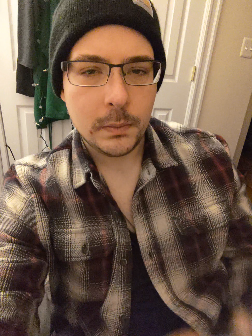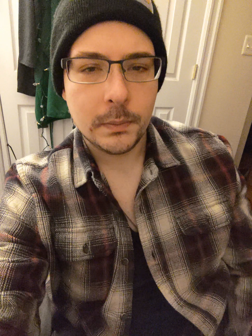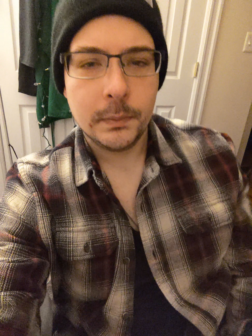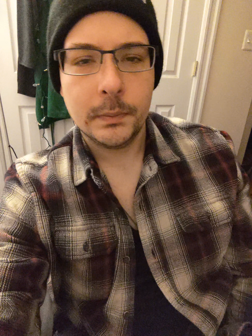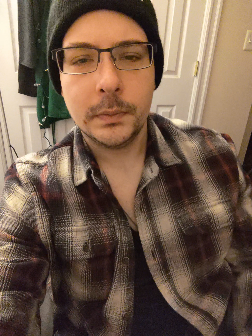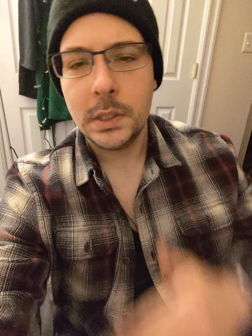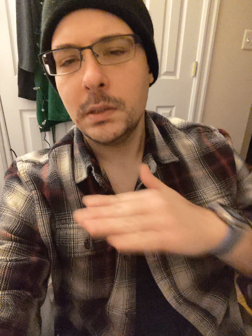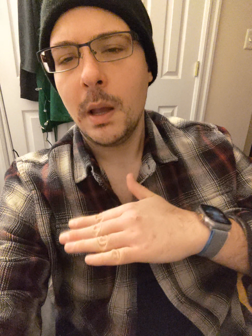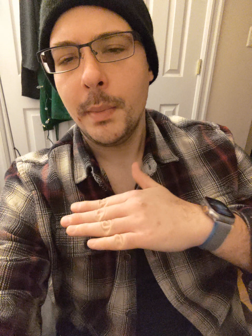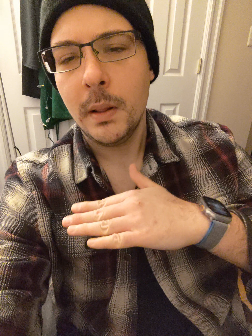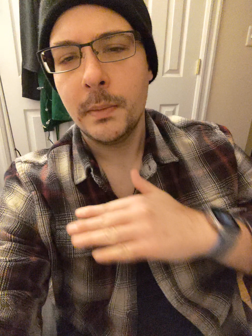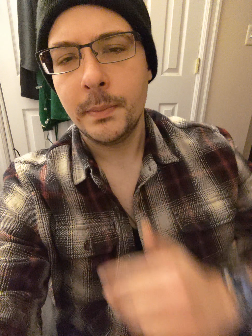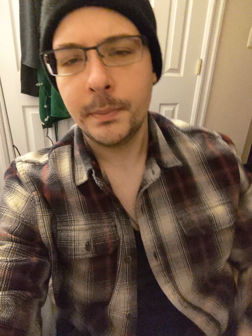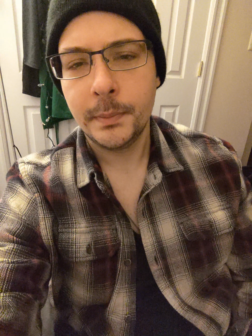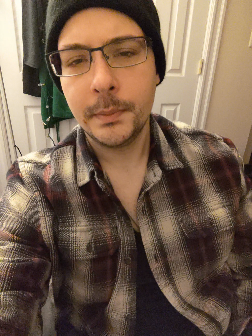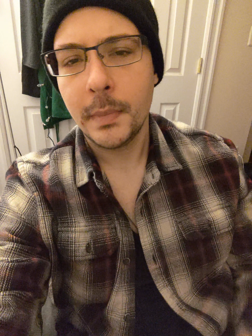table